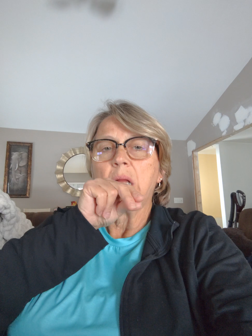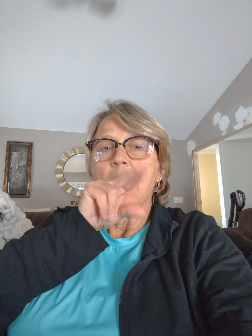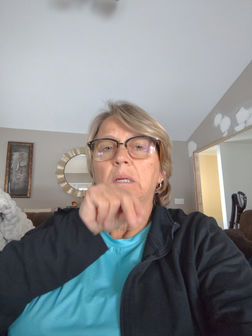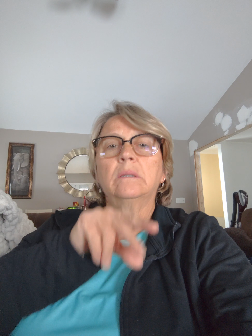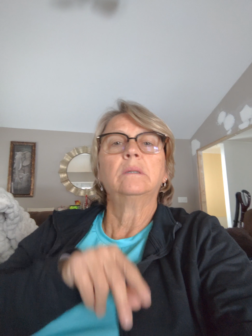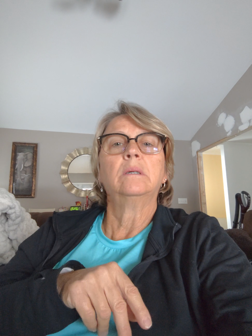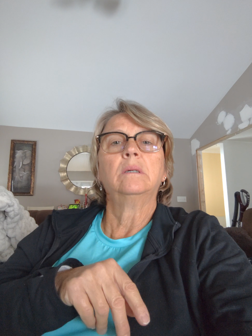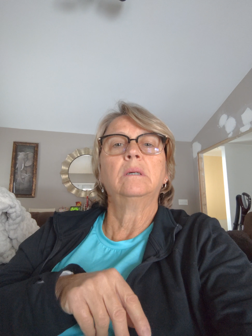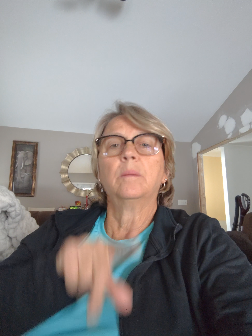duck